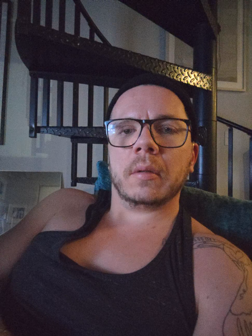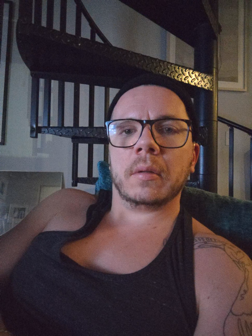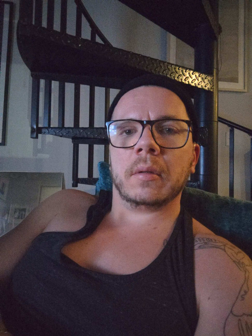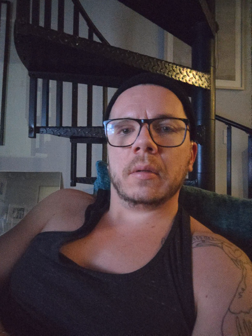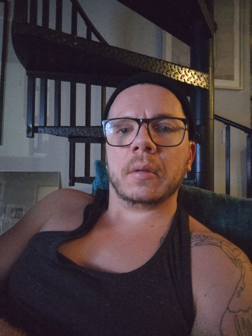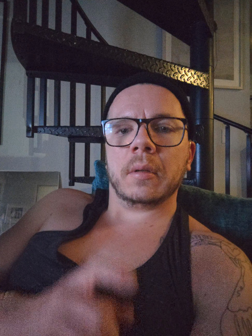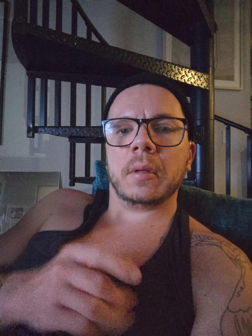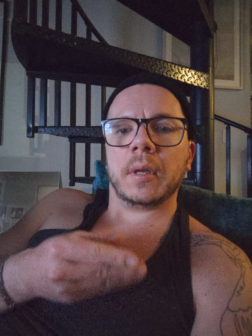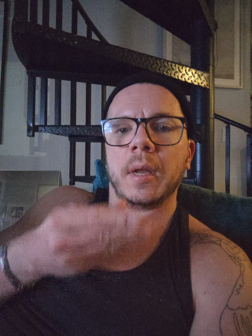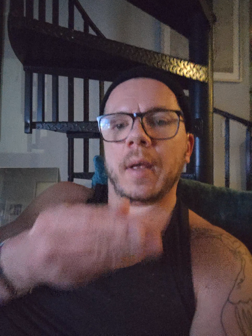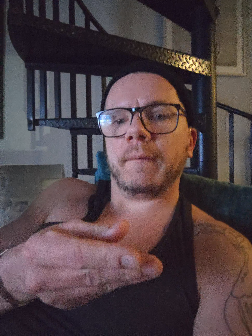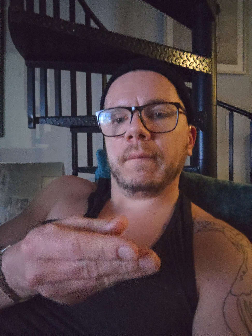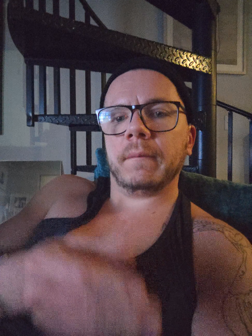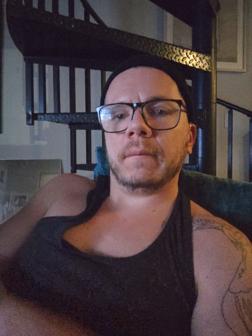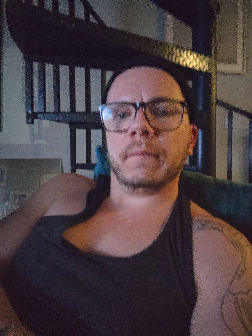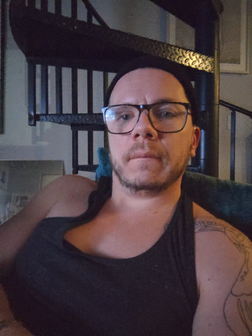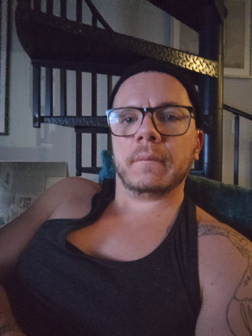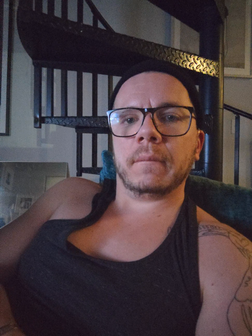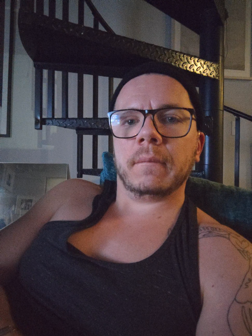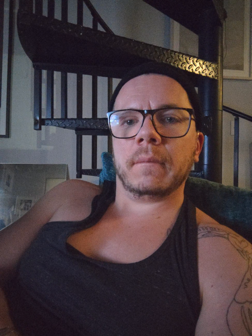give